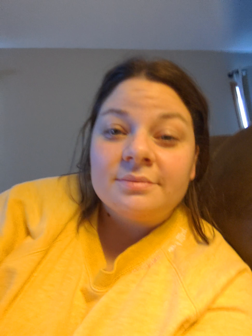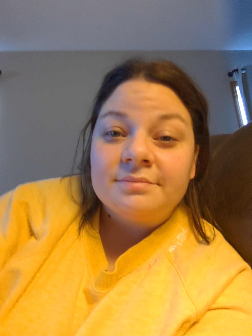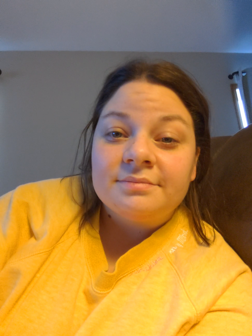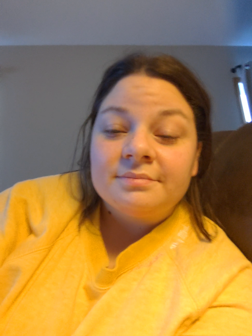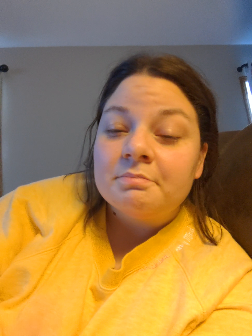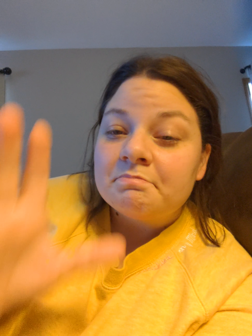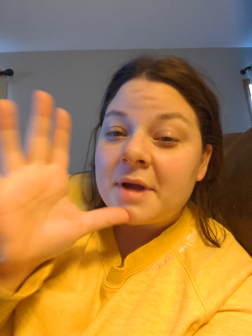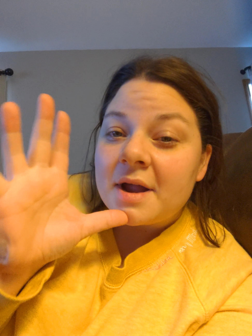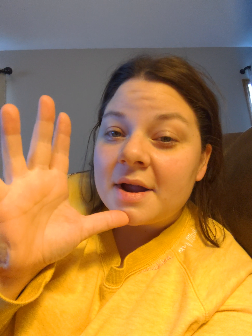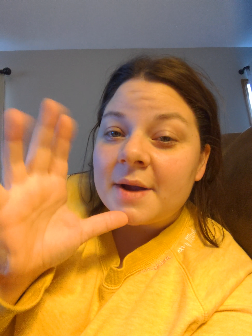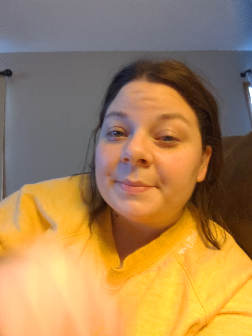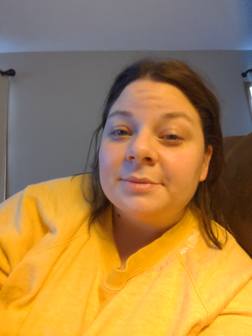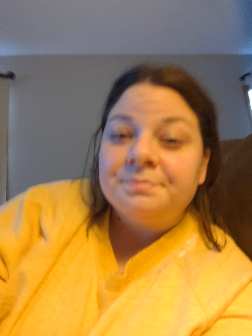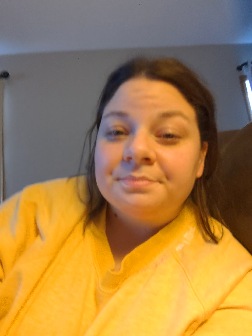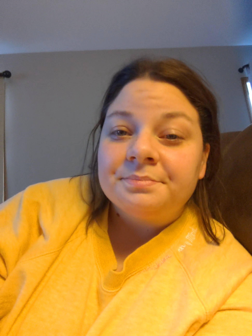mom